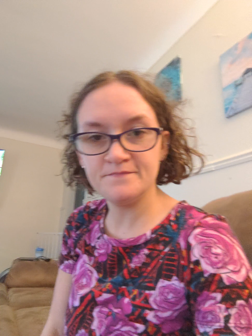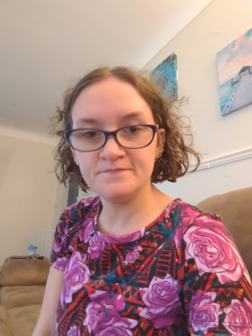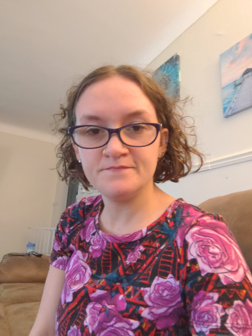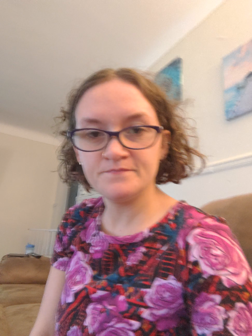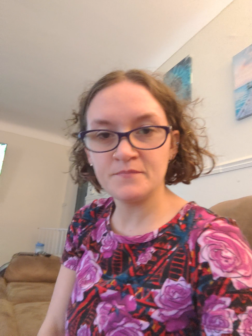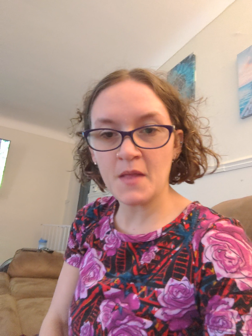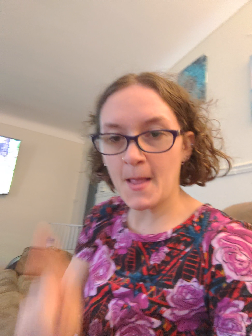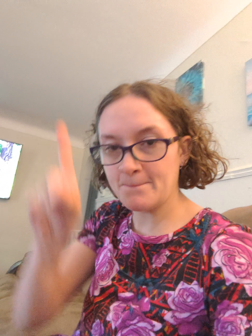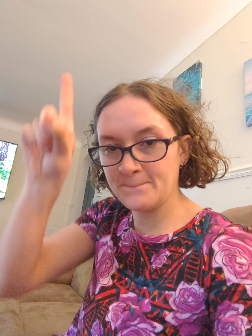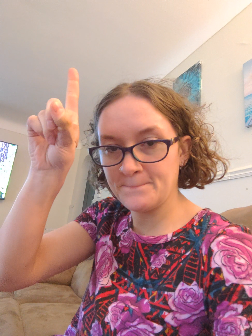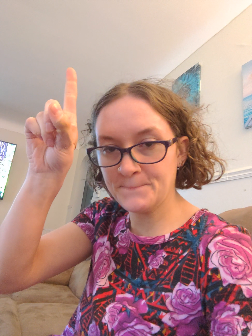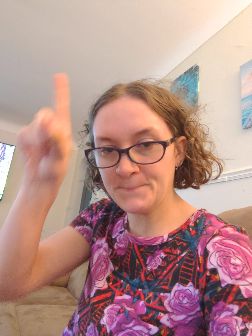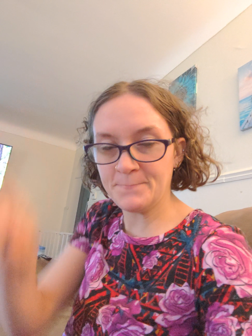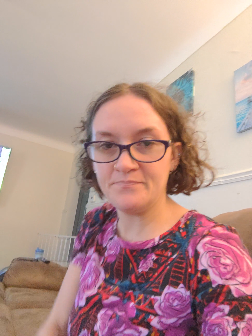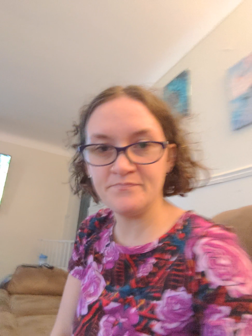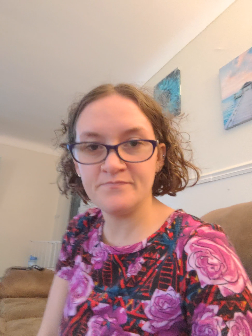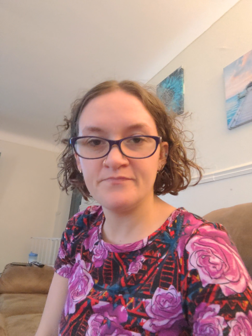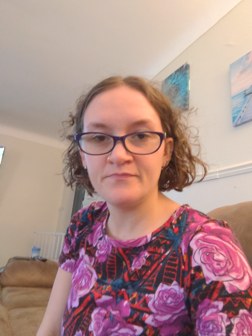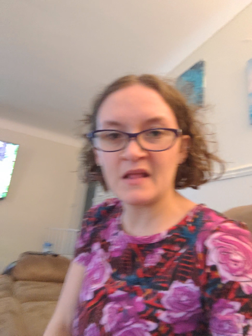up